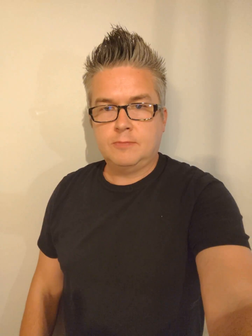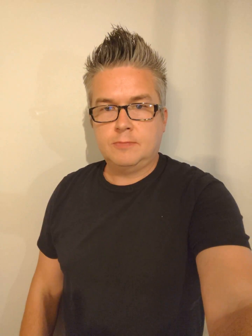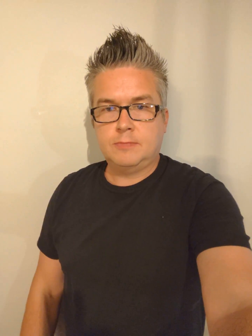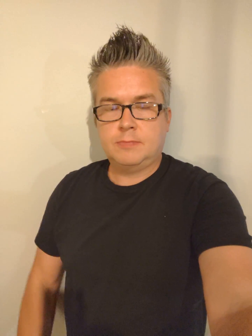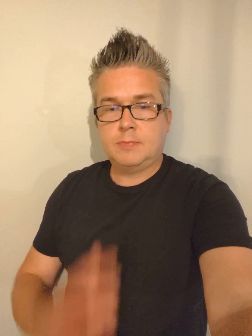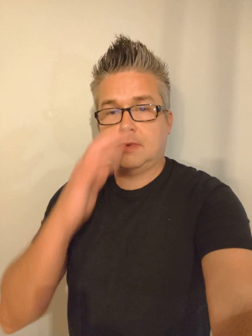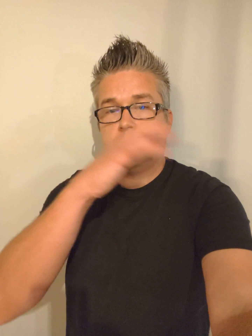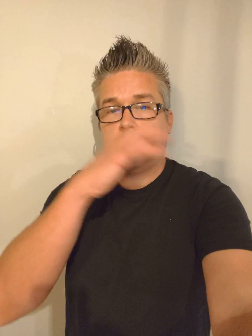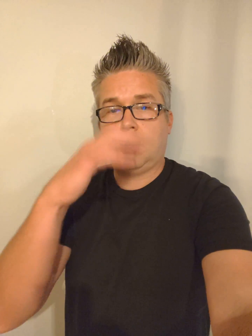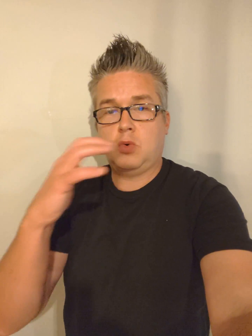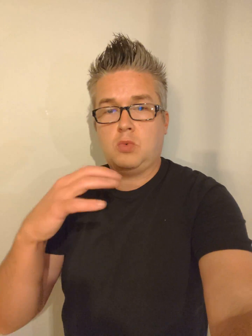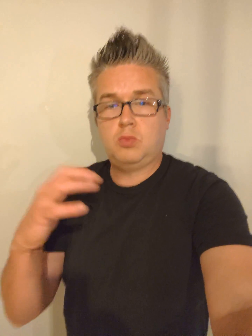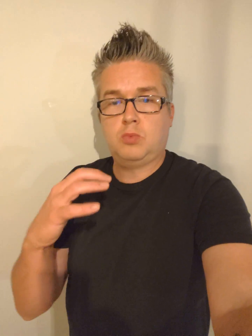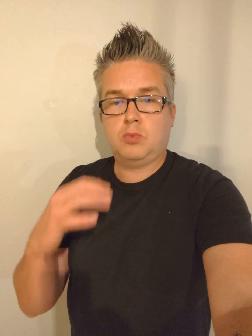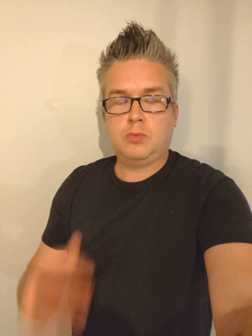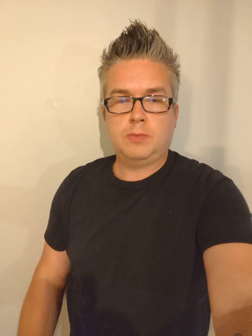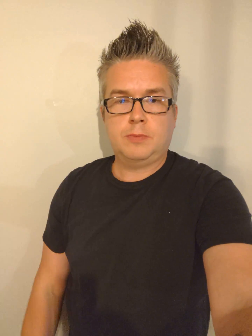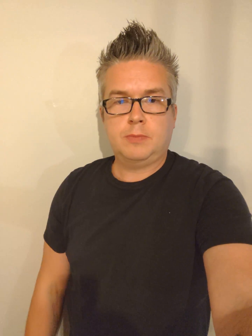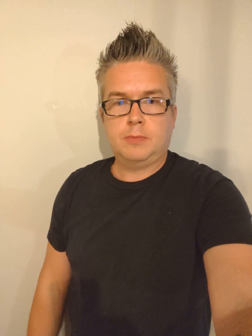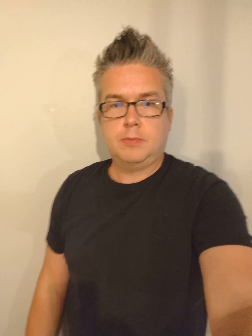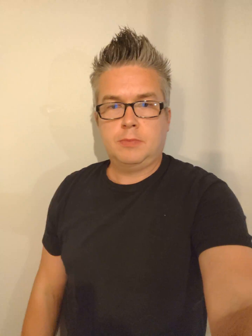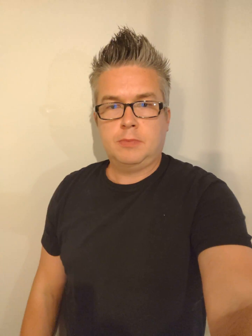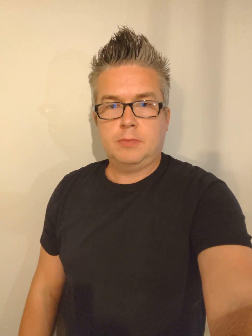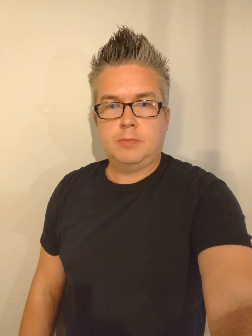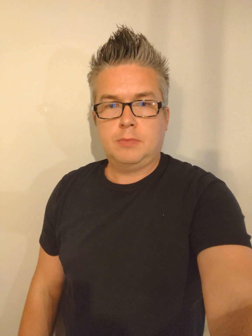grapes